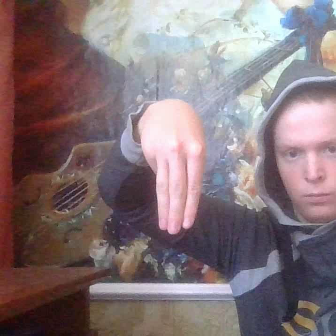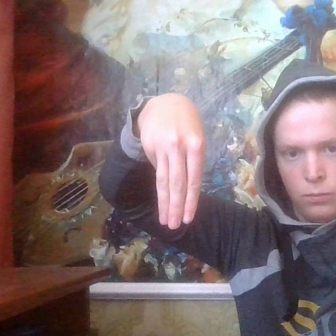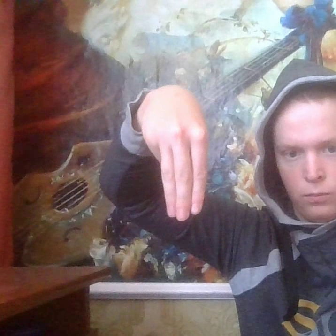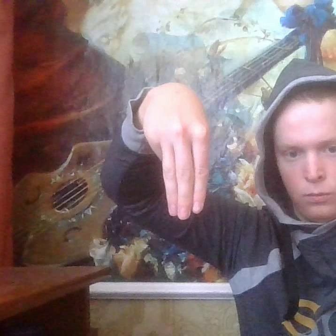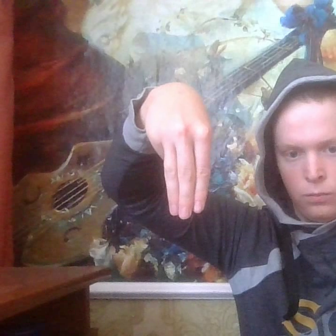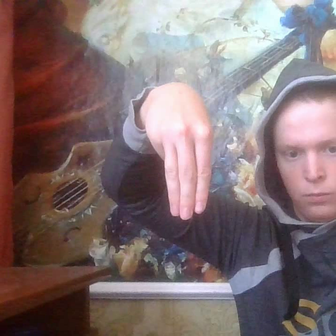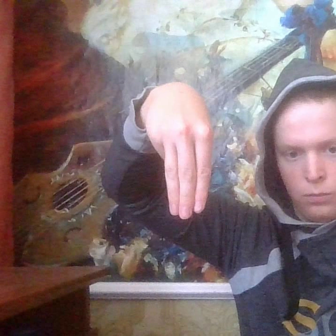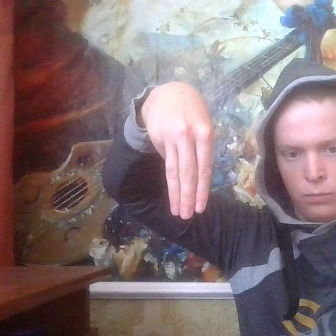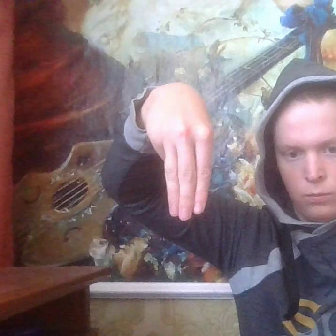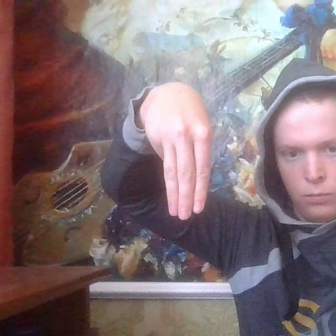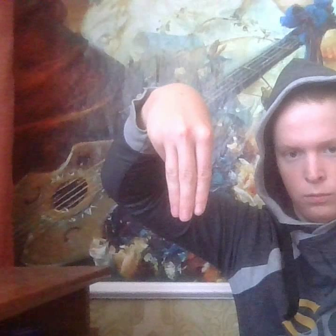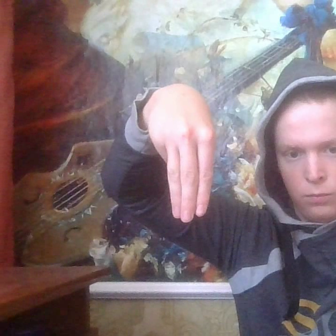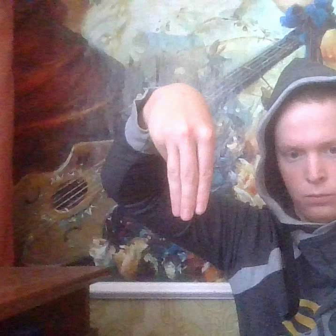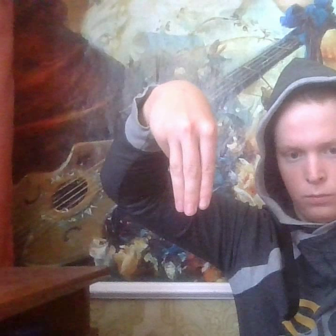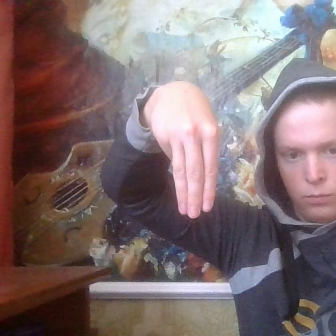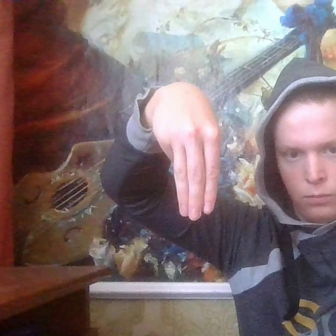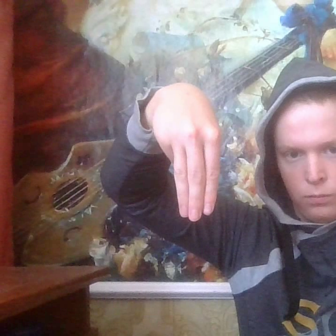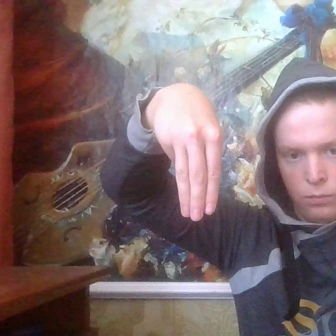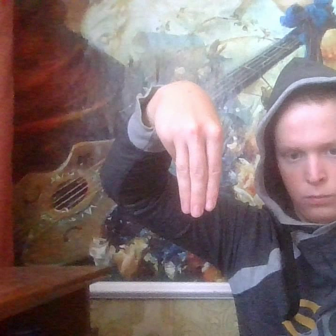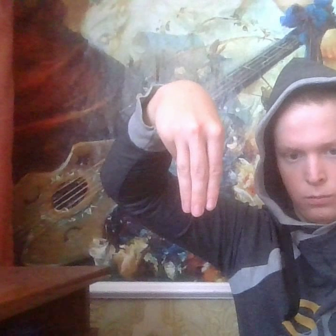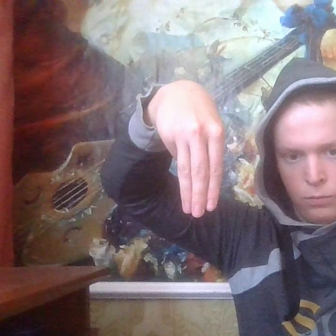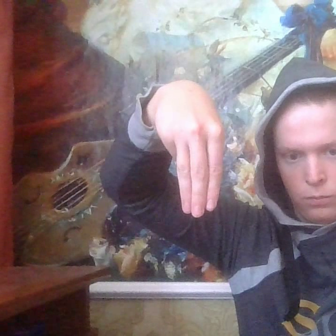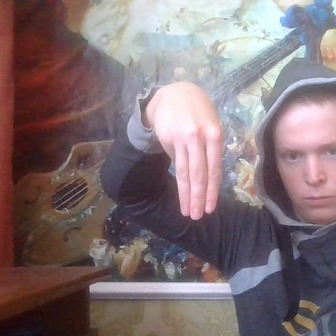Т